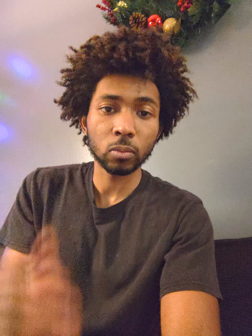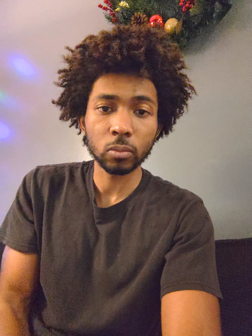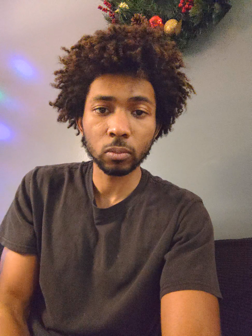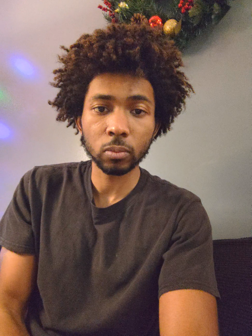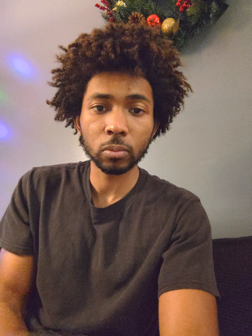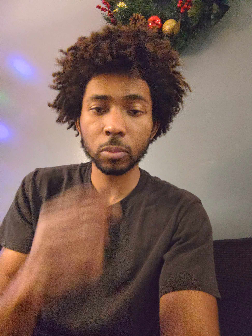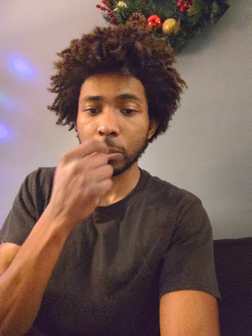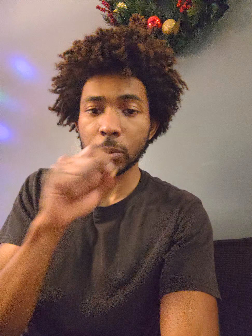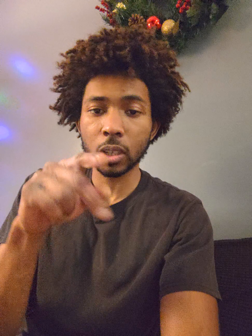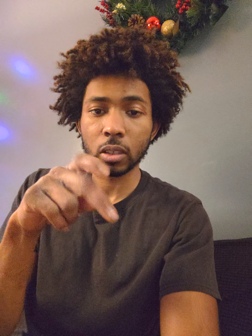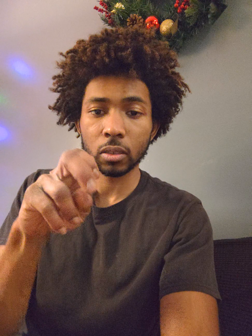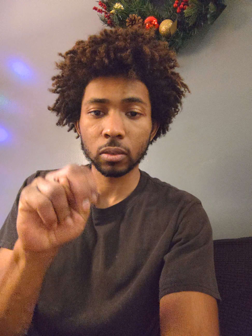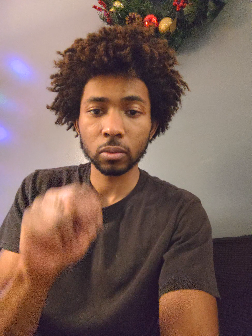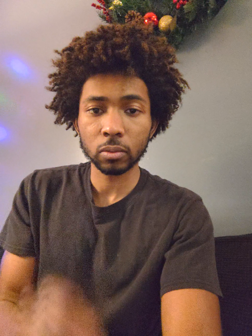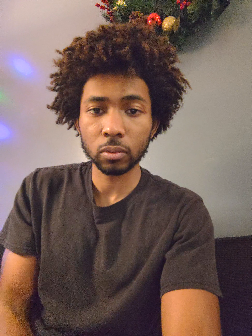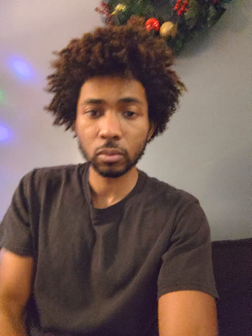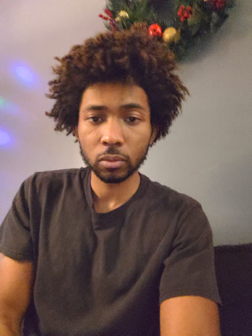pen